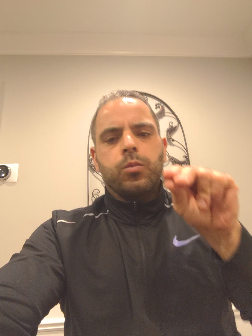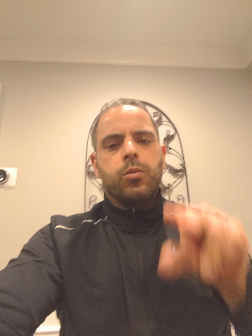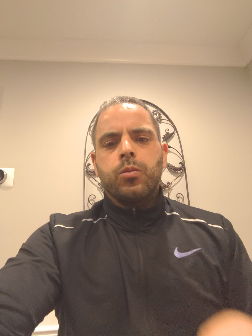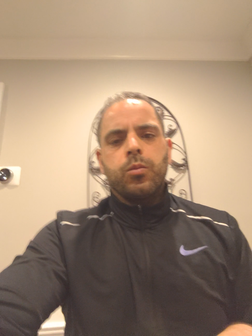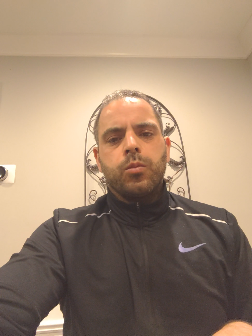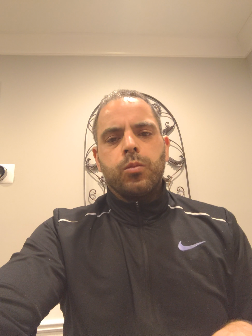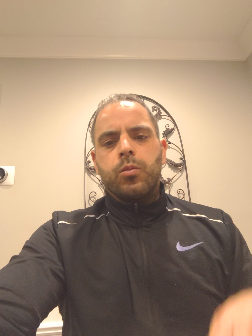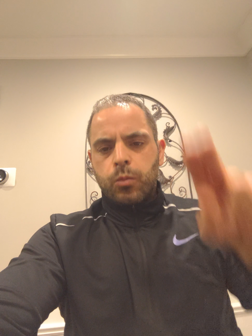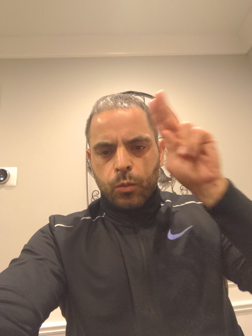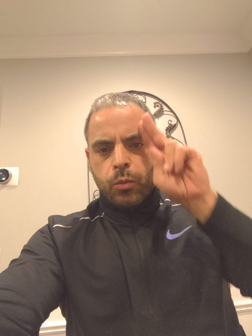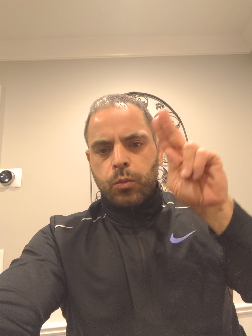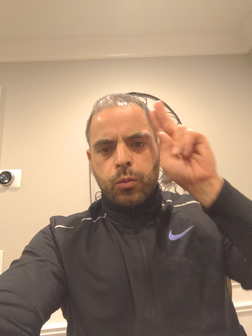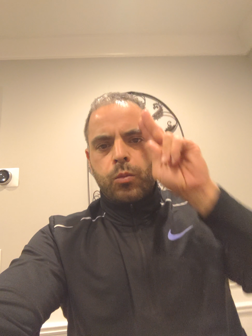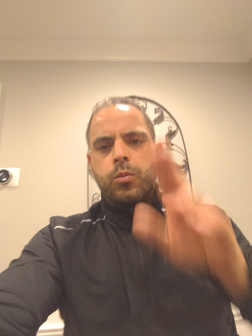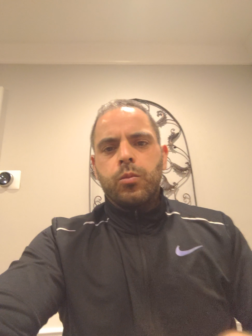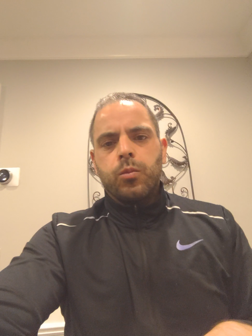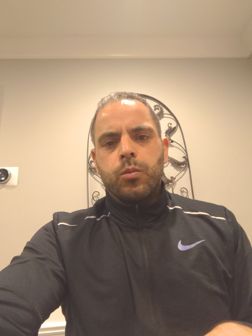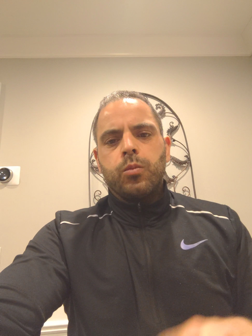uncle